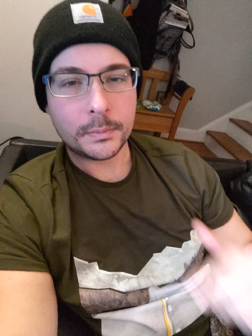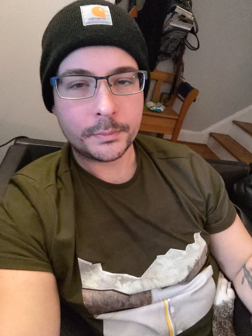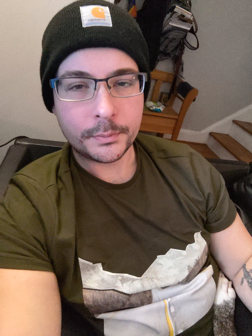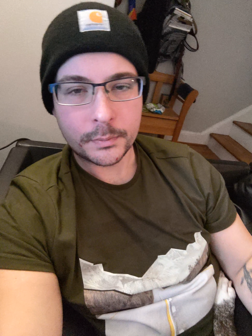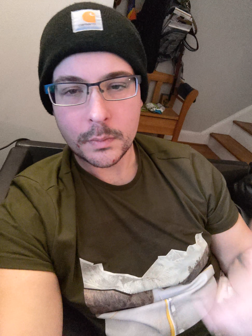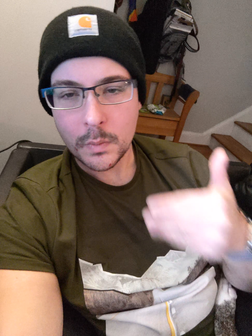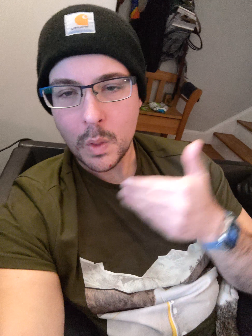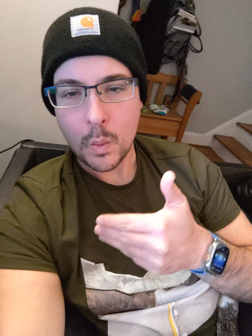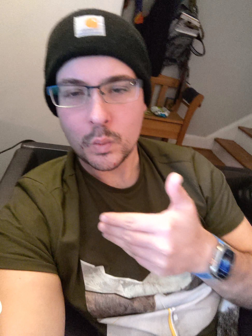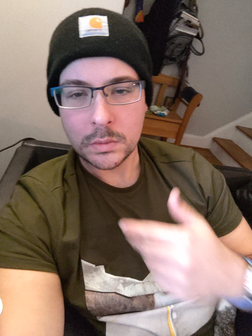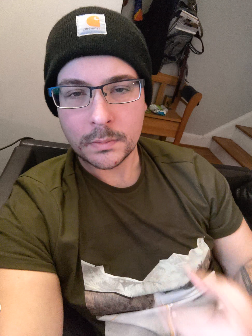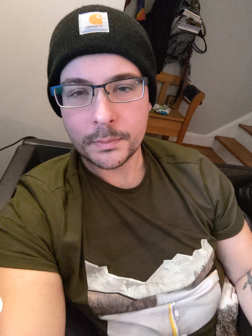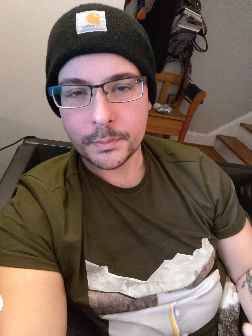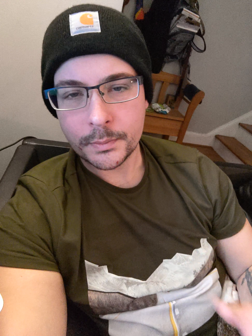close